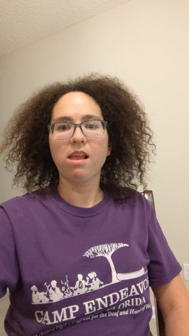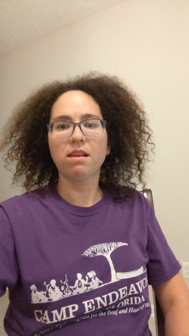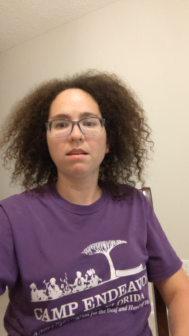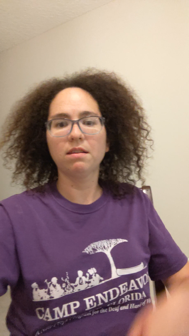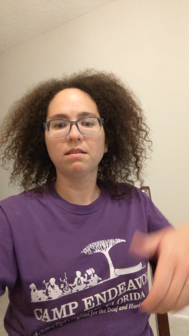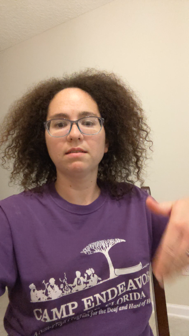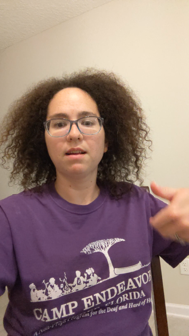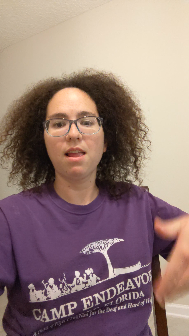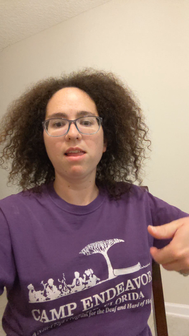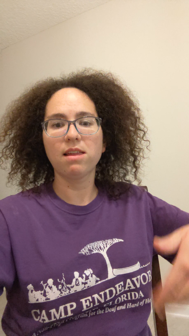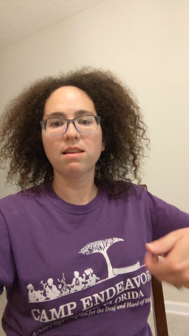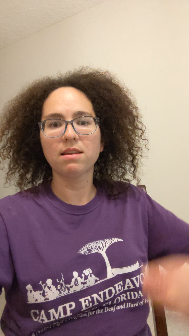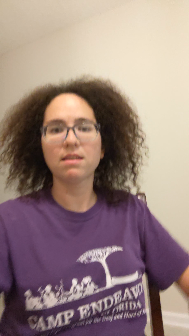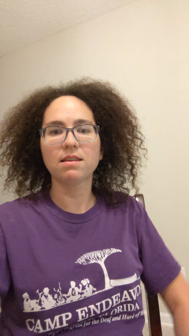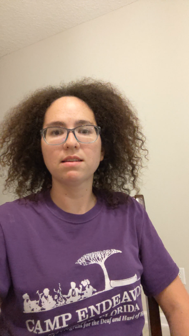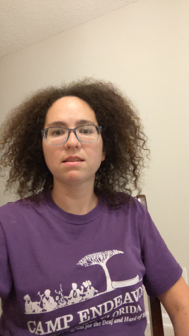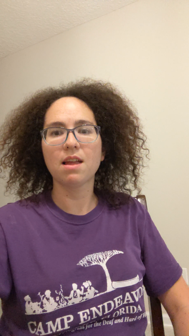pants